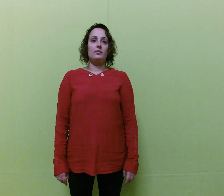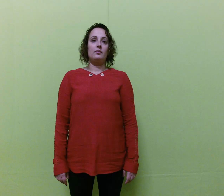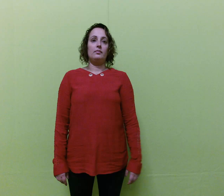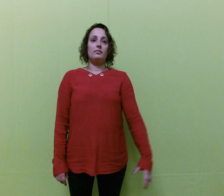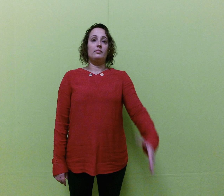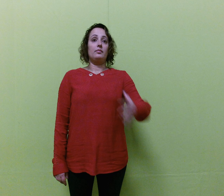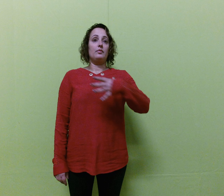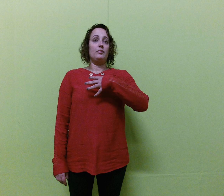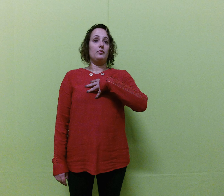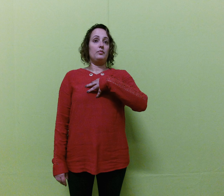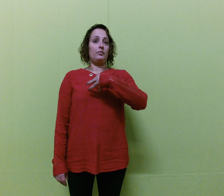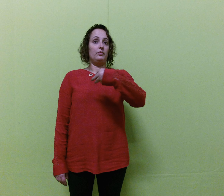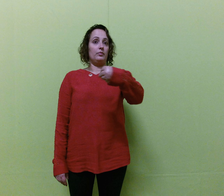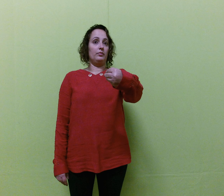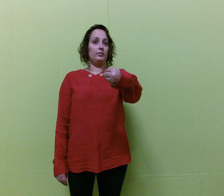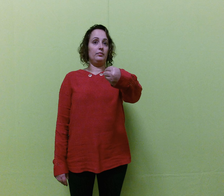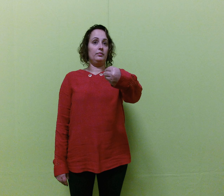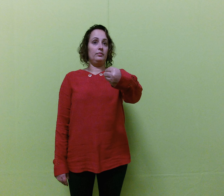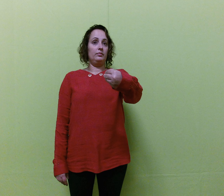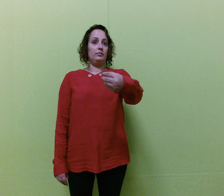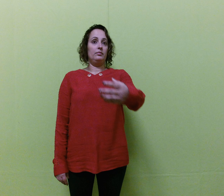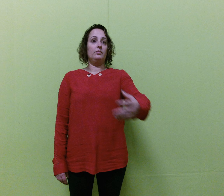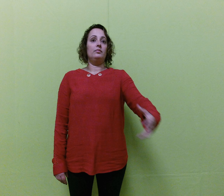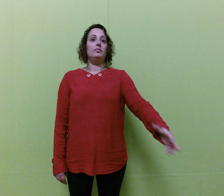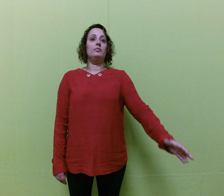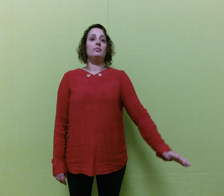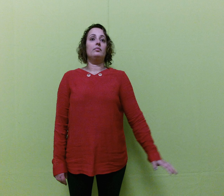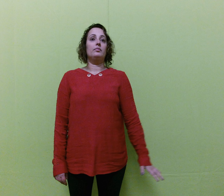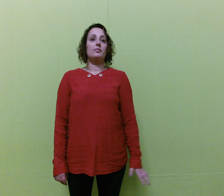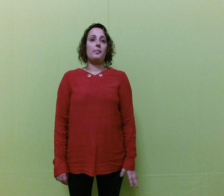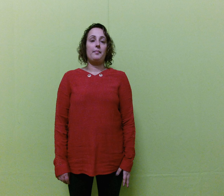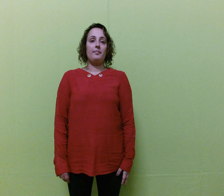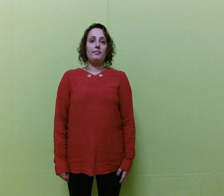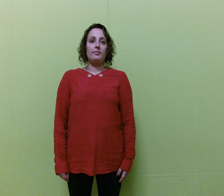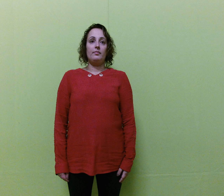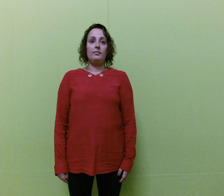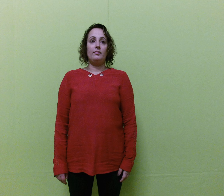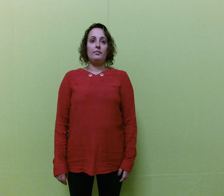filho